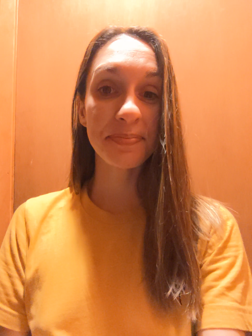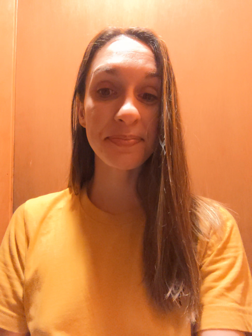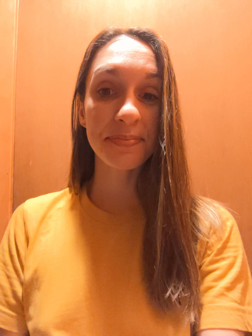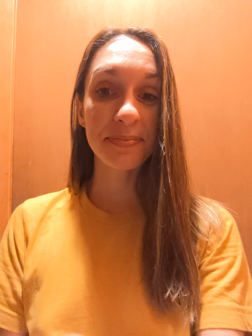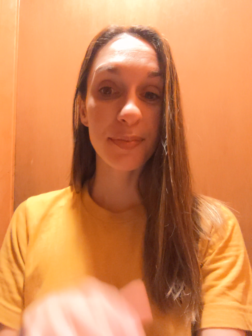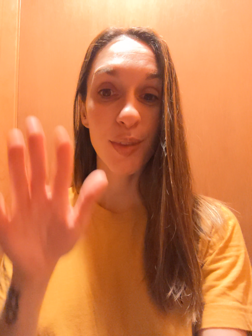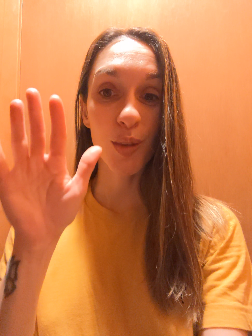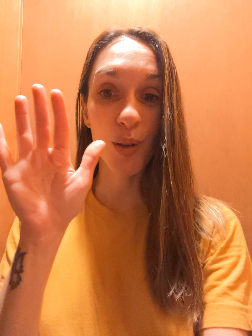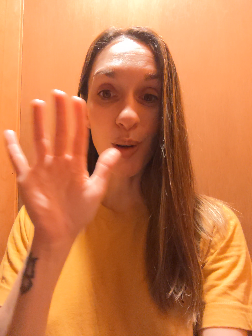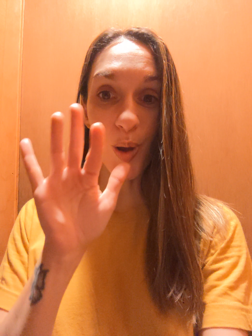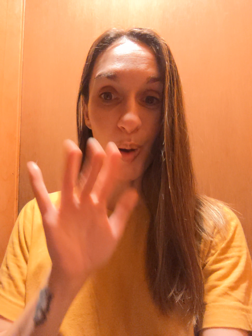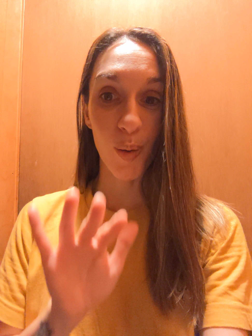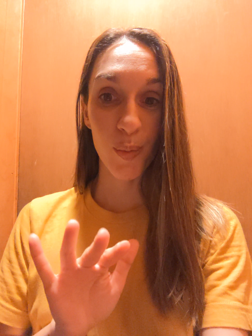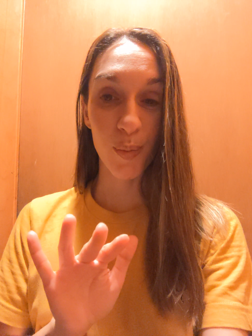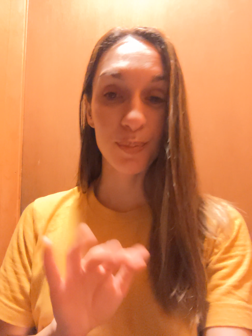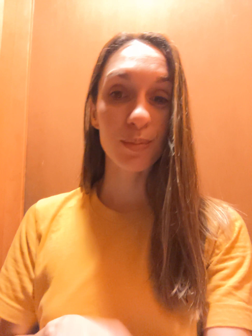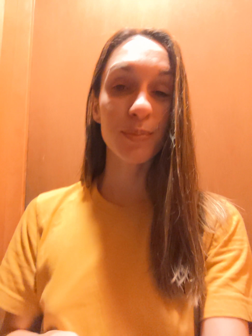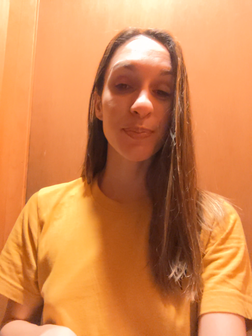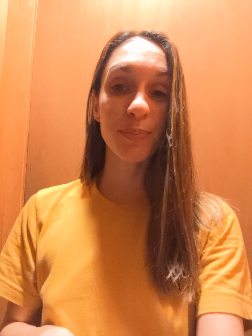snow